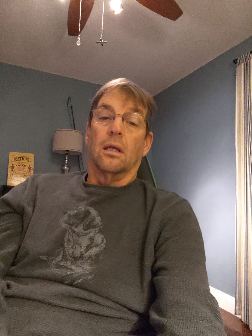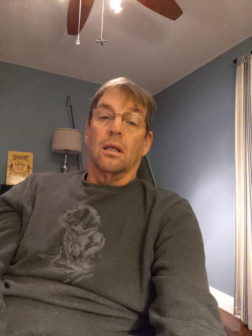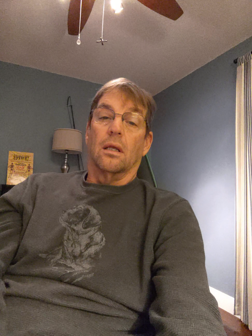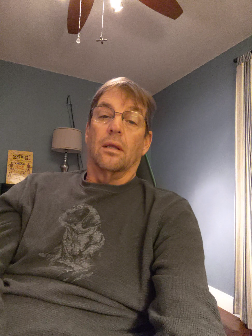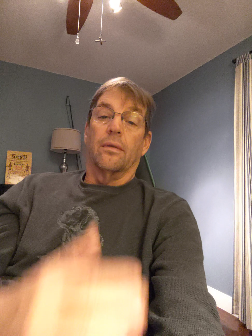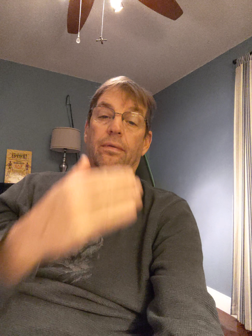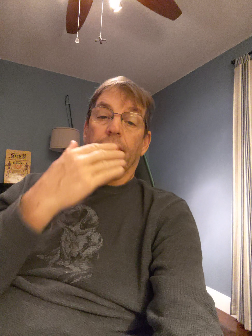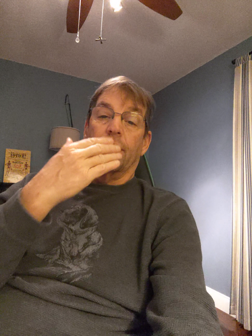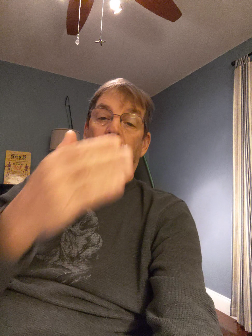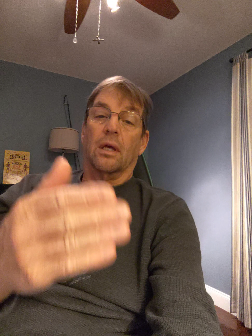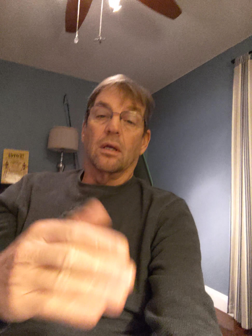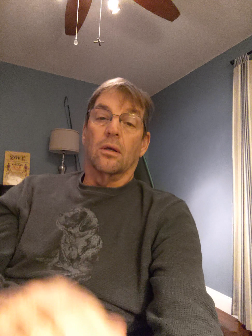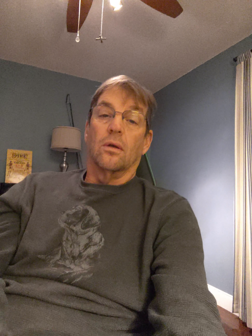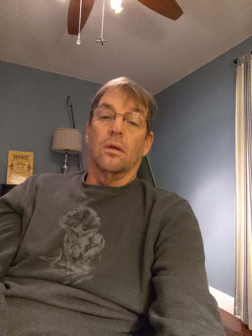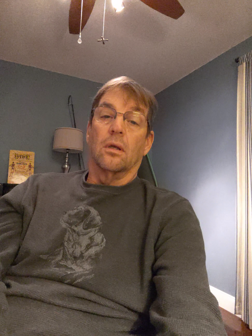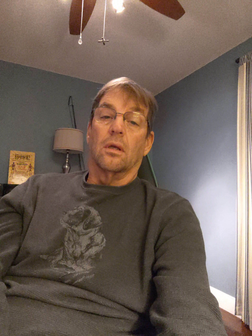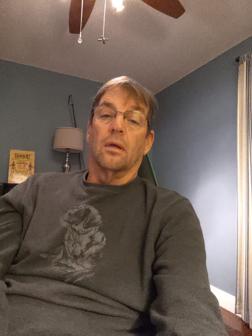thank you